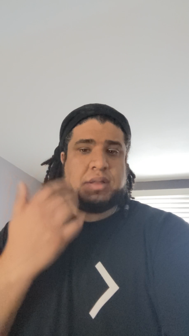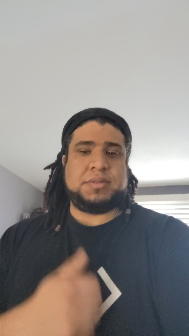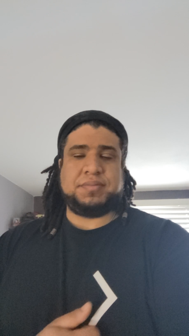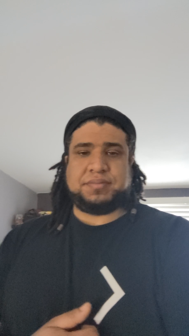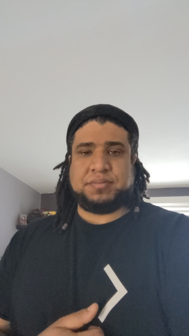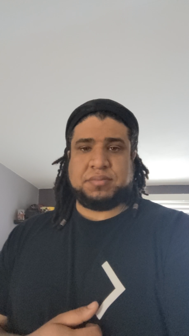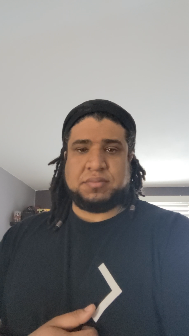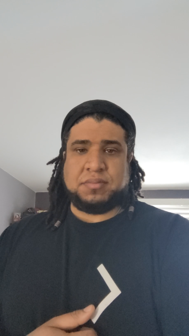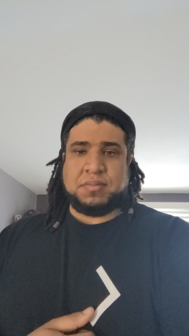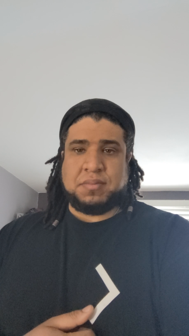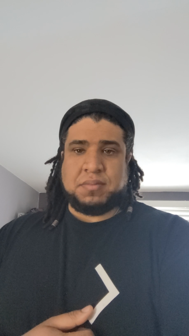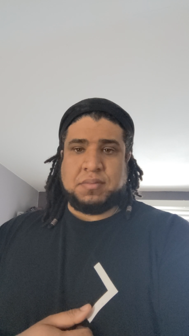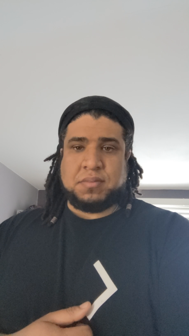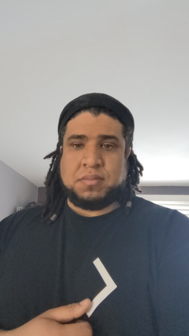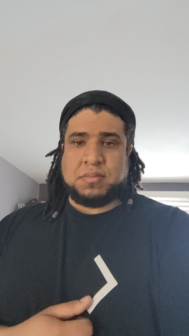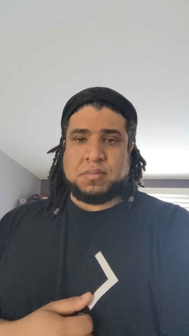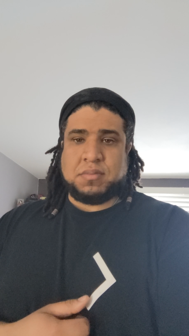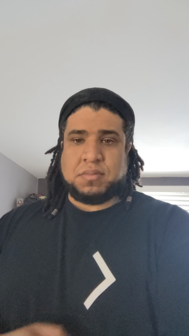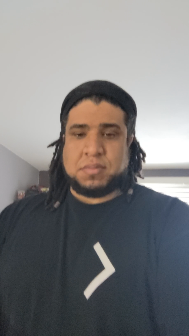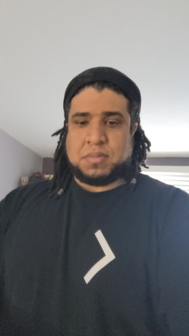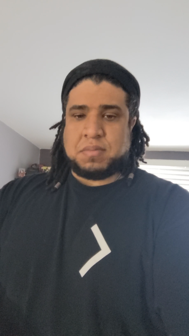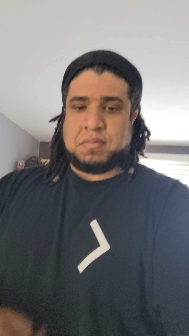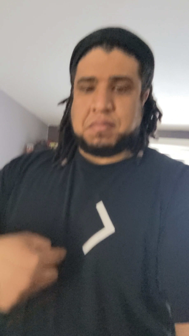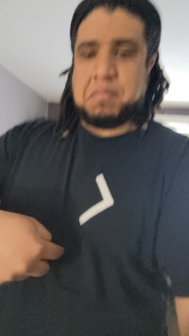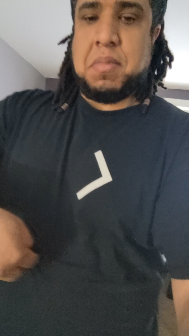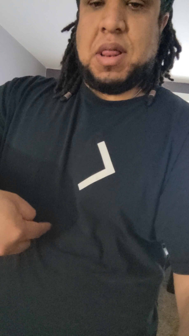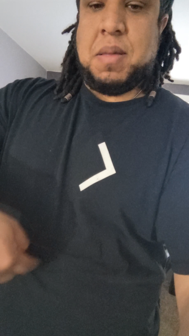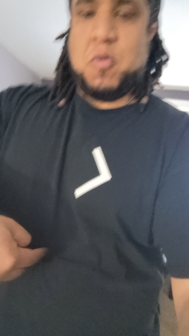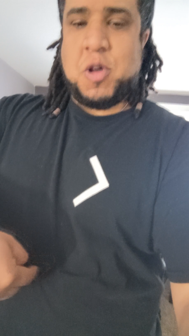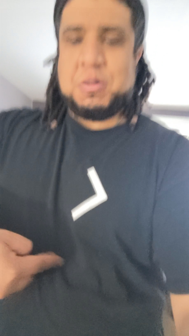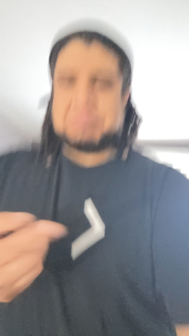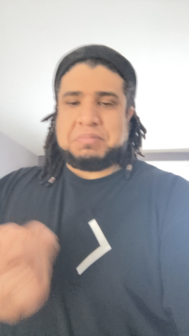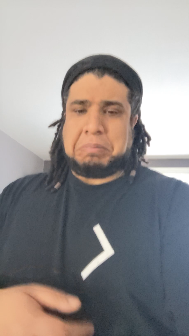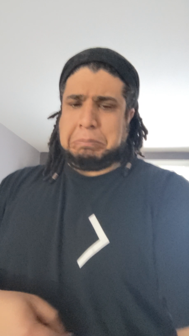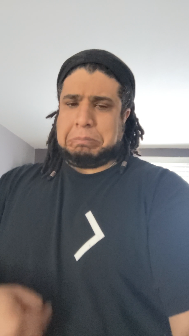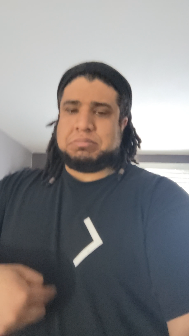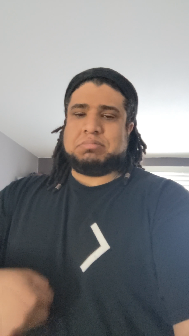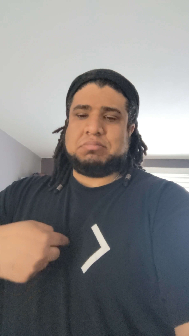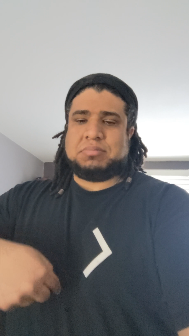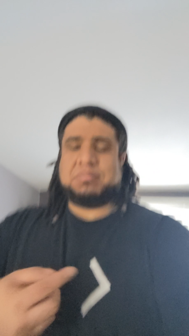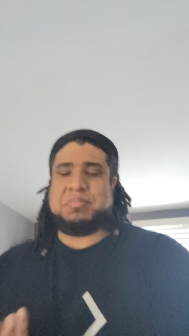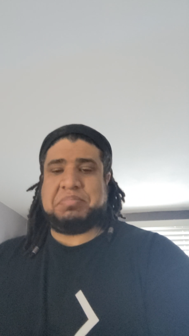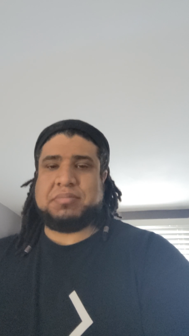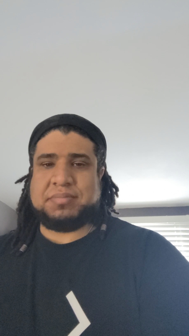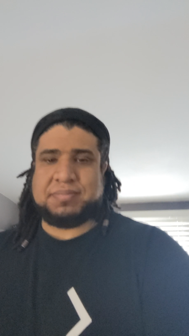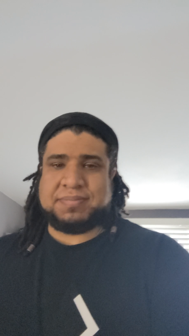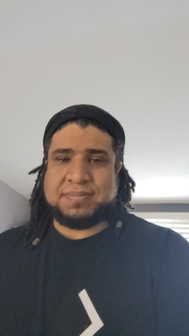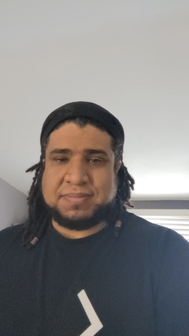belly button